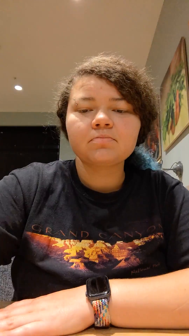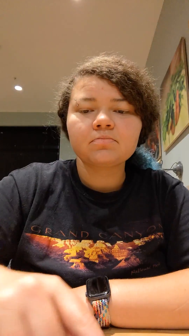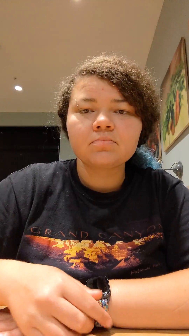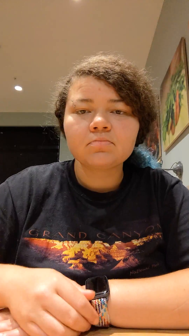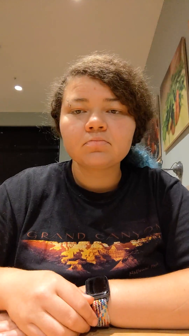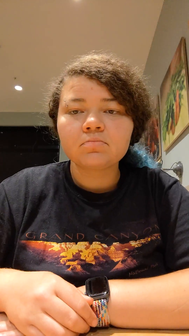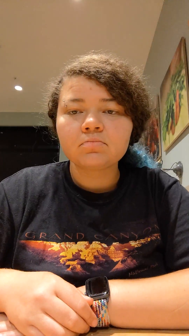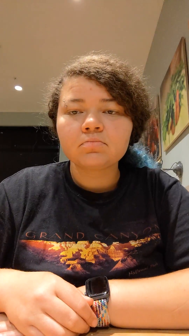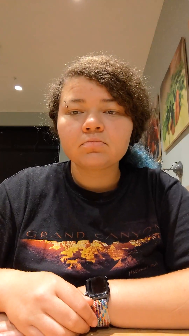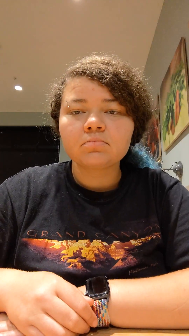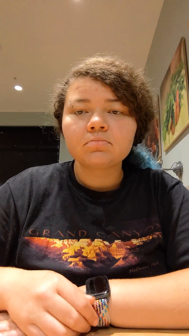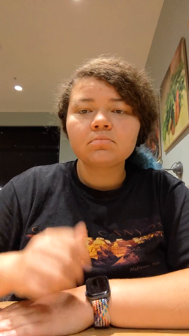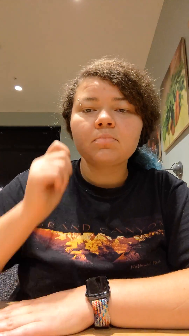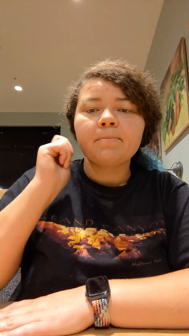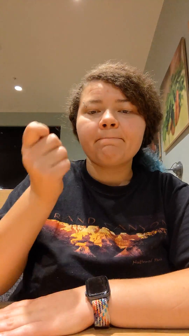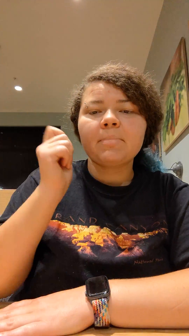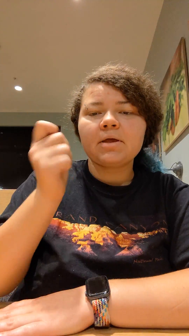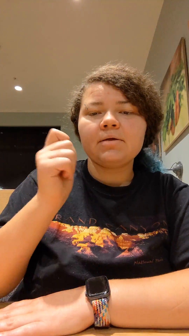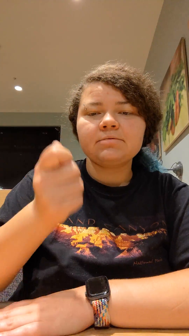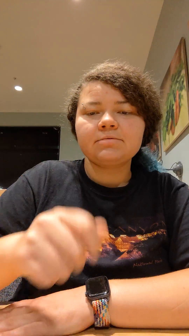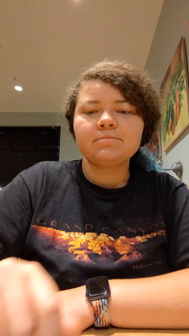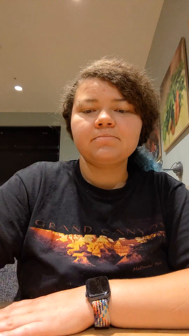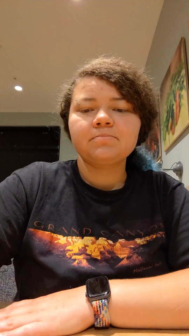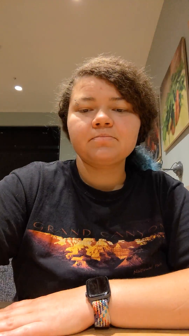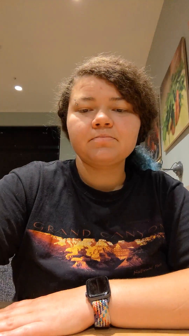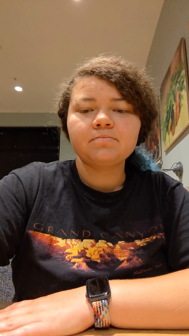bat